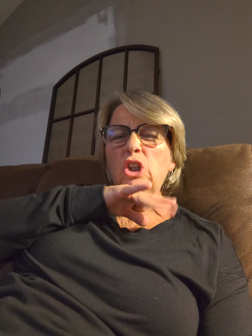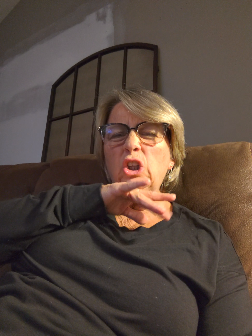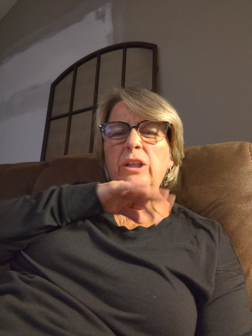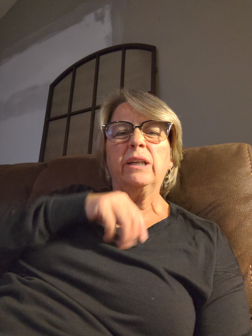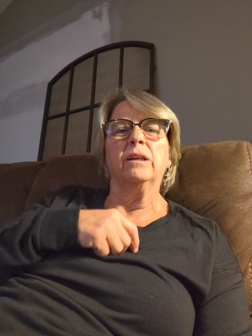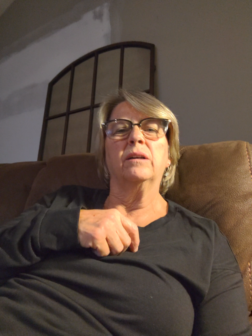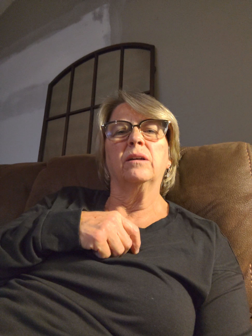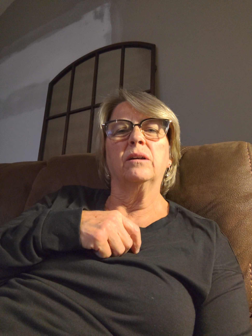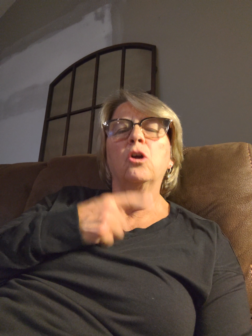dirty